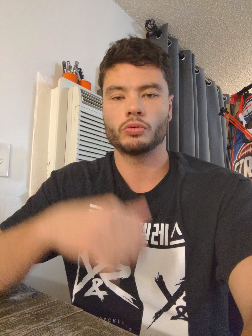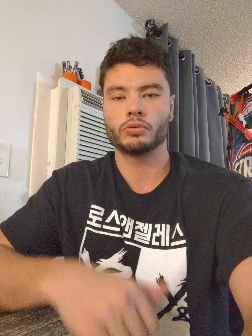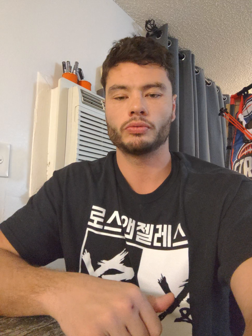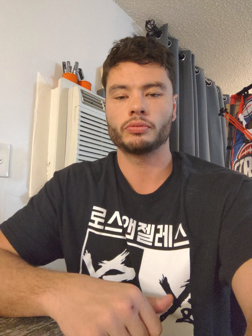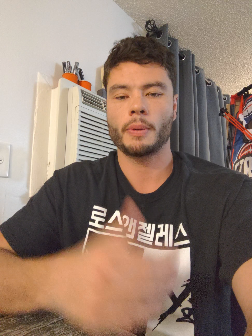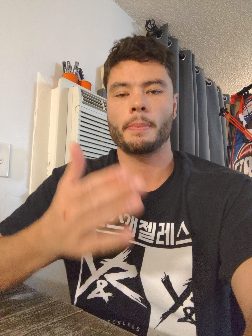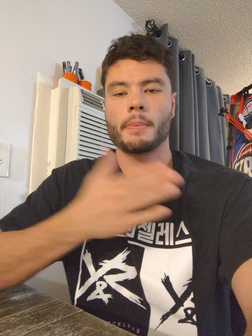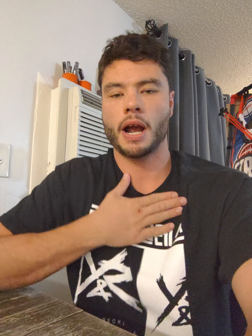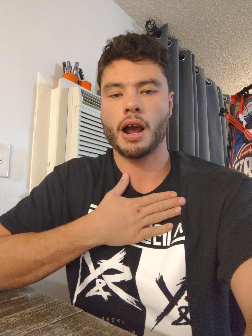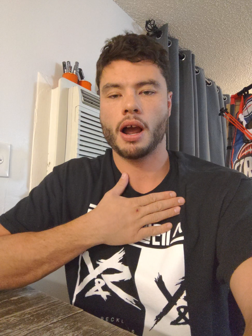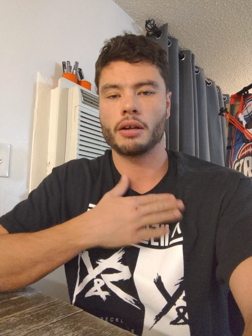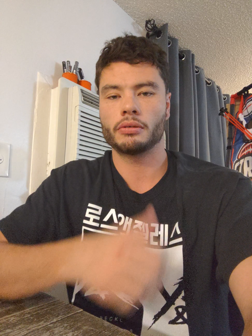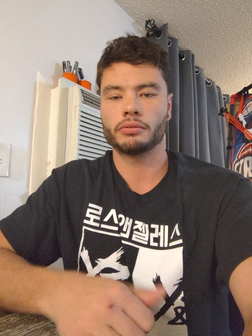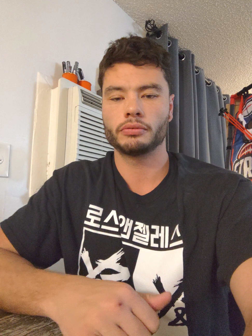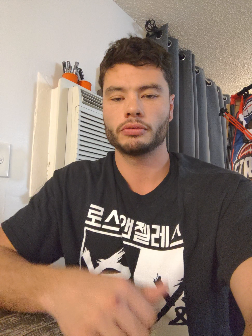my